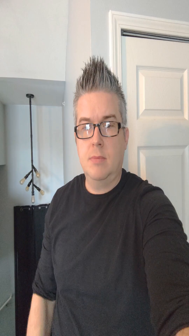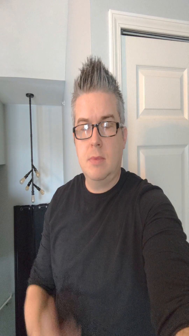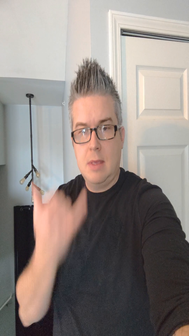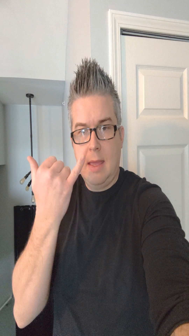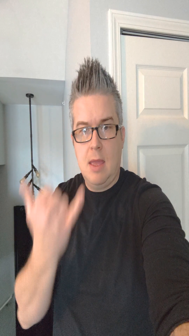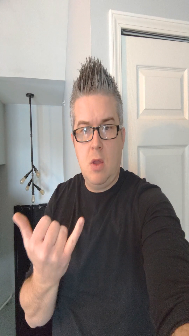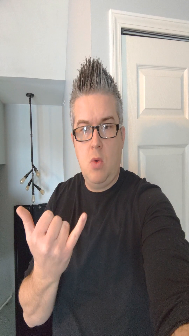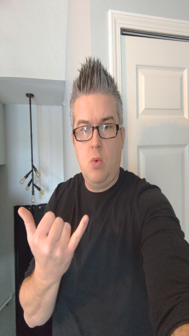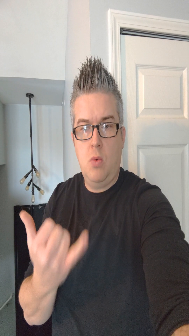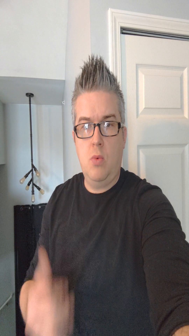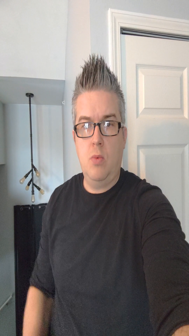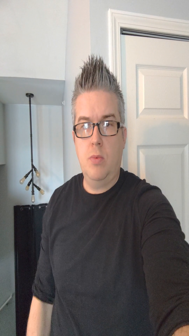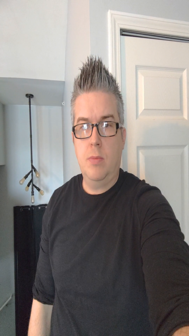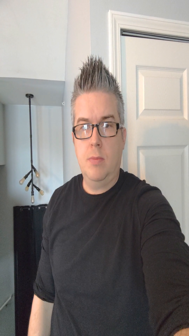now